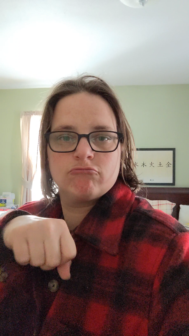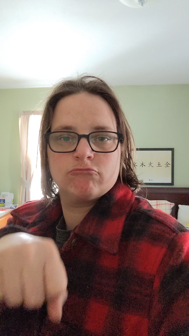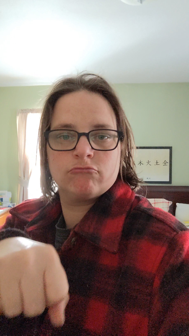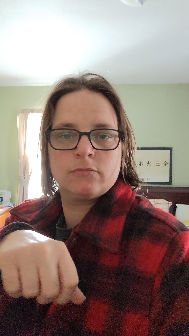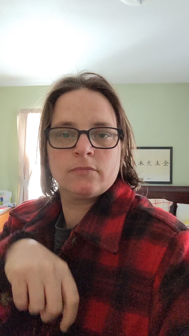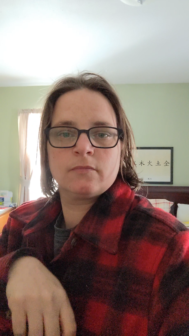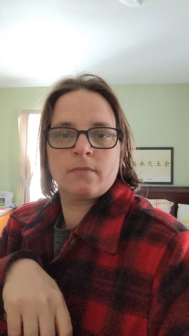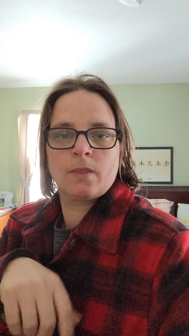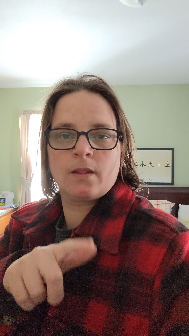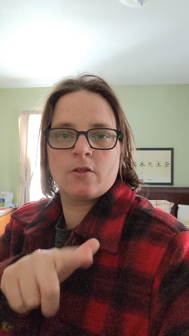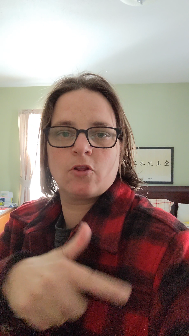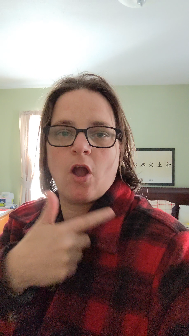long